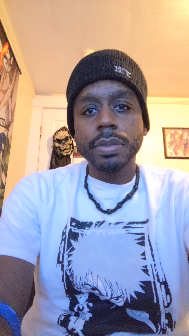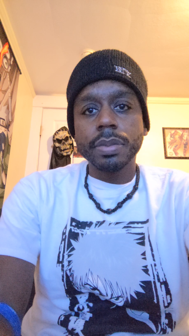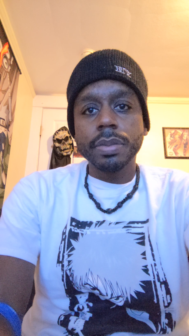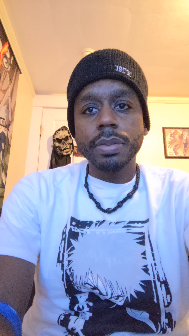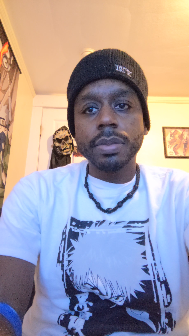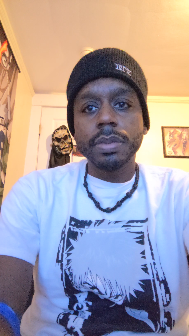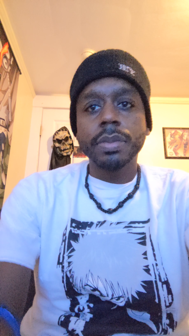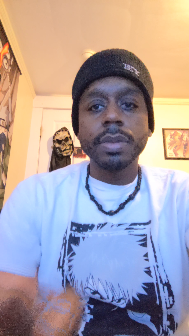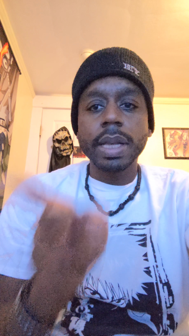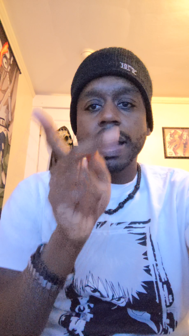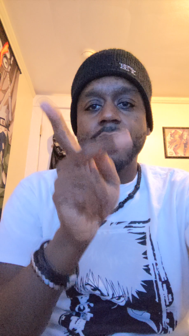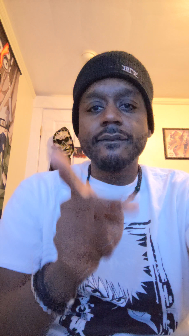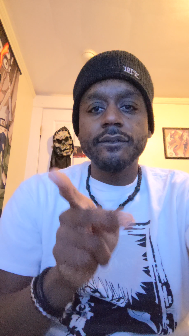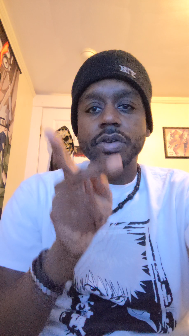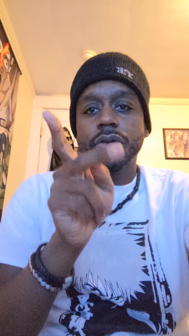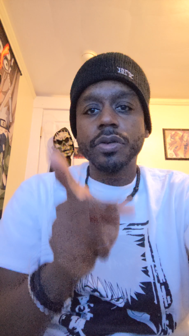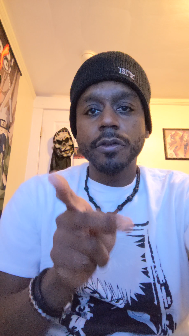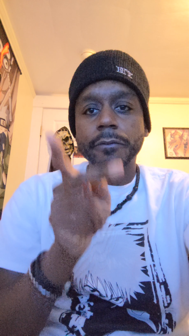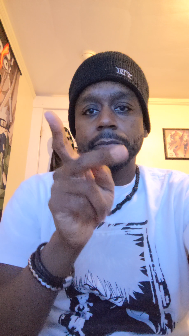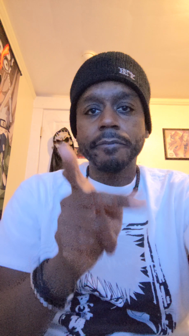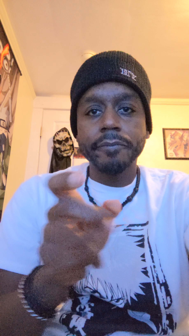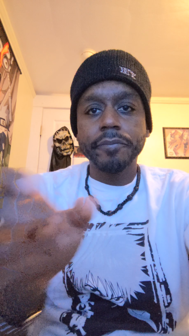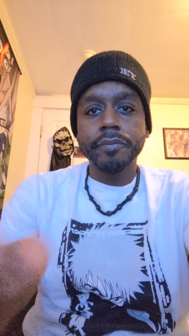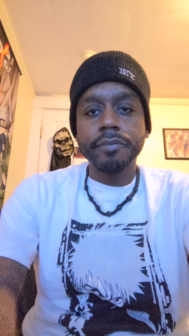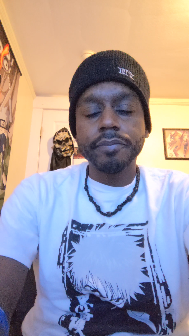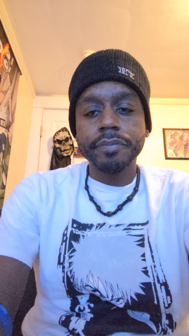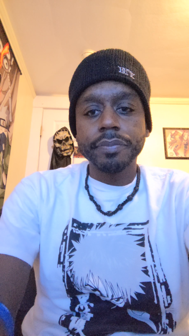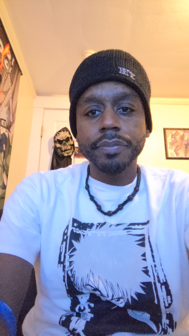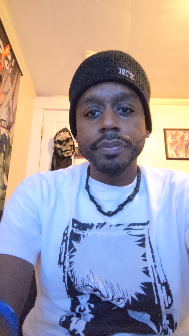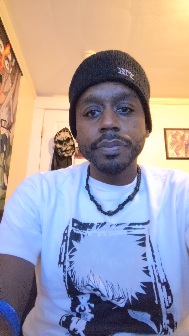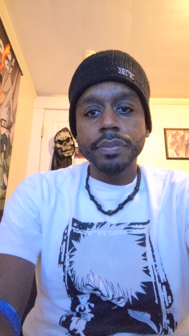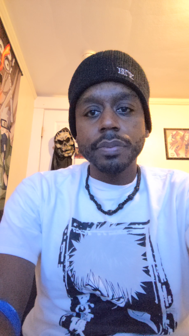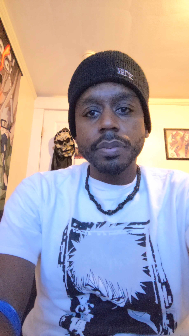careful